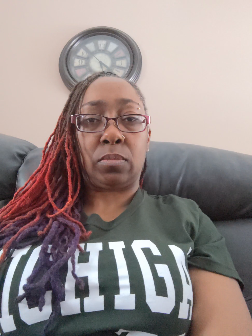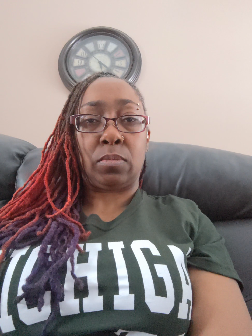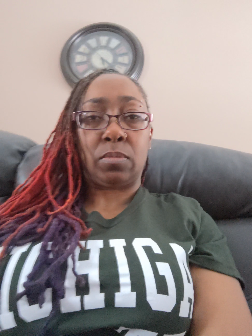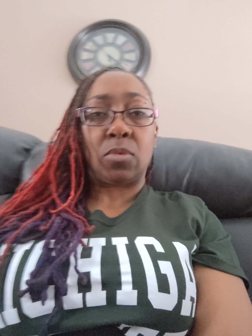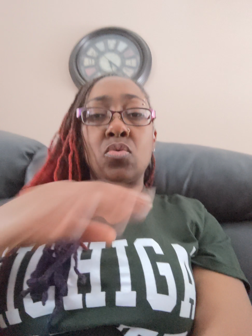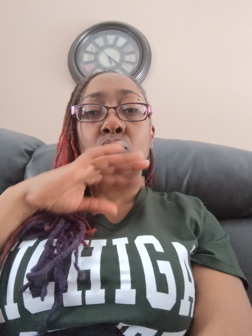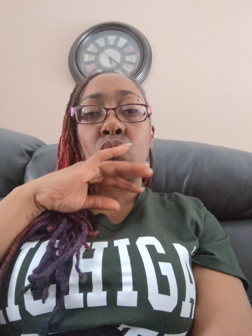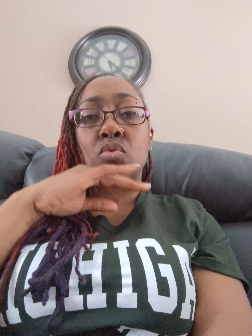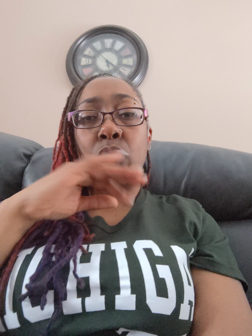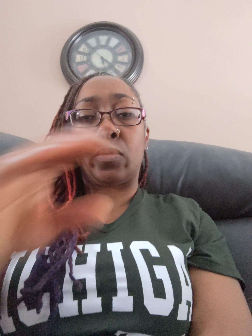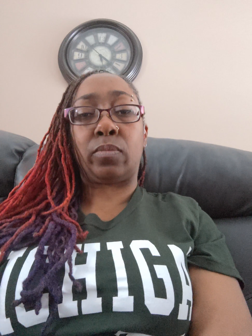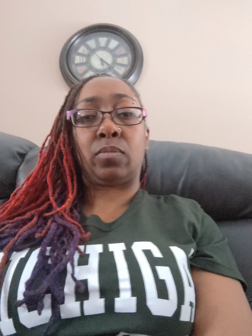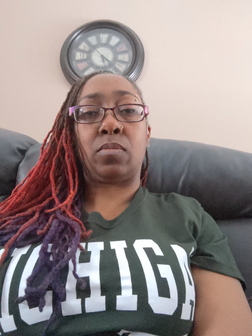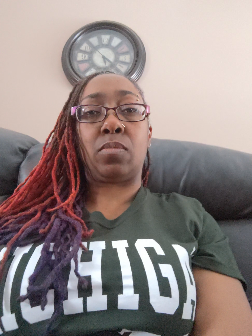dirty